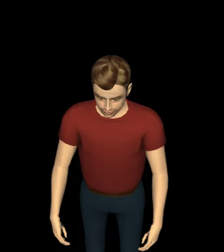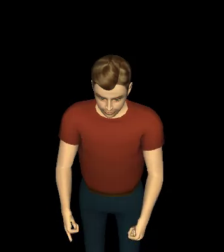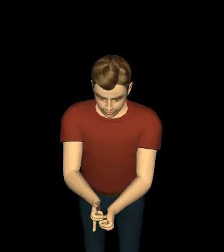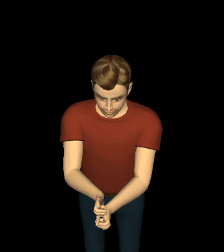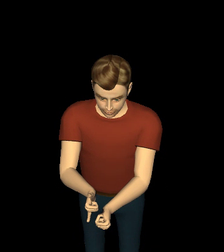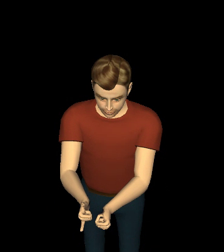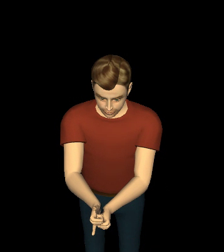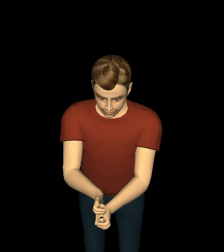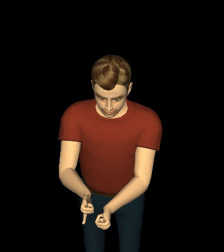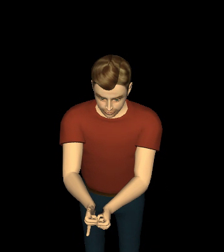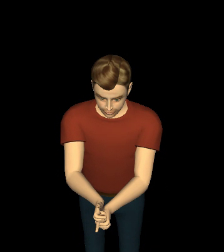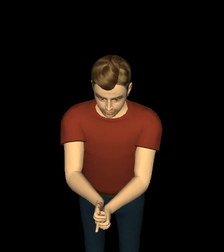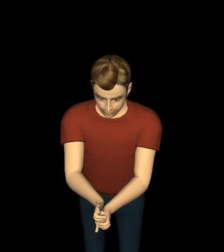قهوة